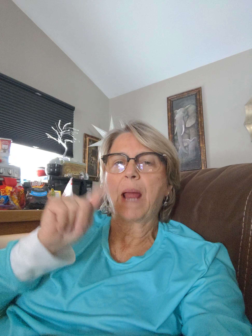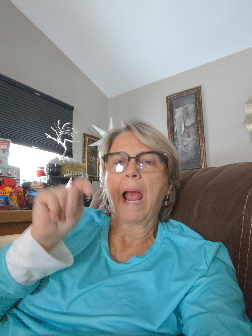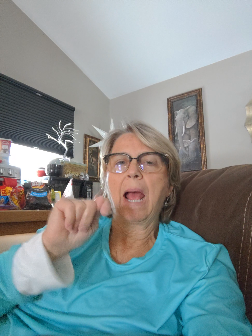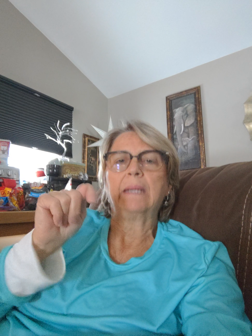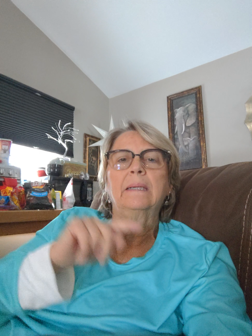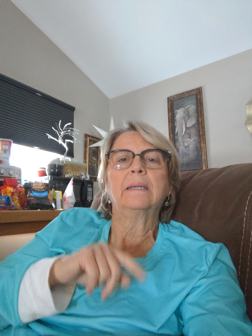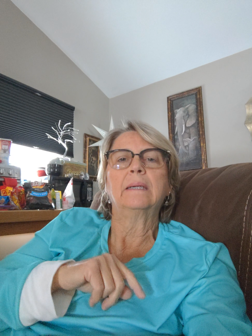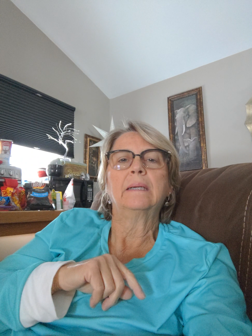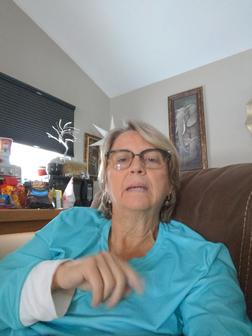potty